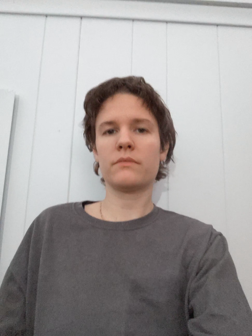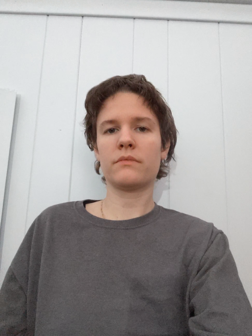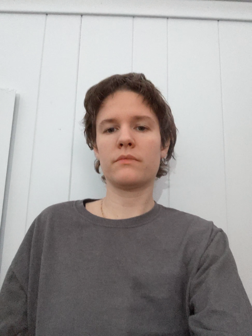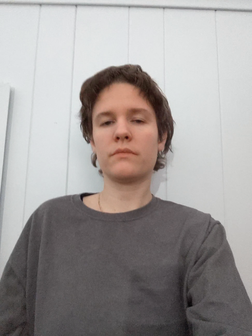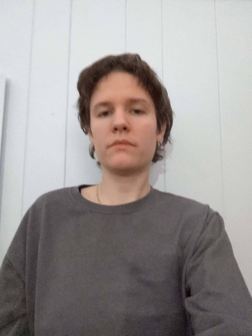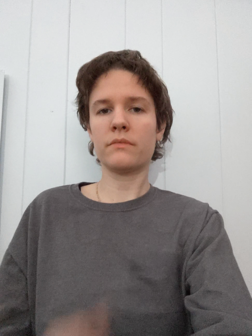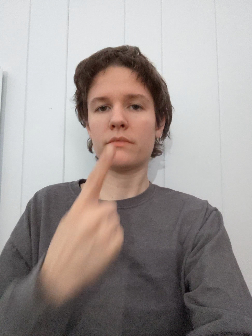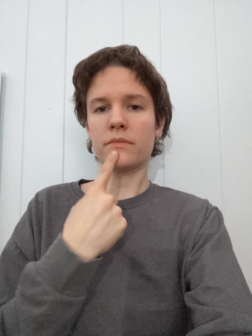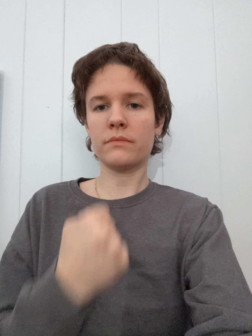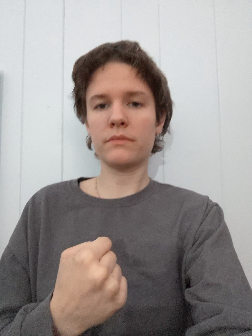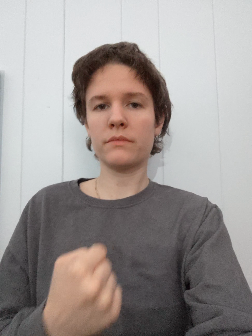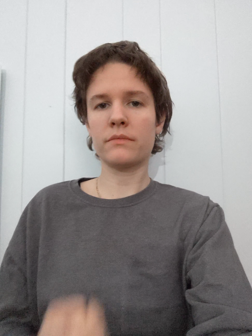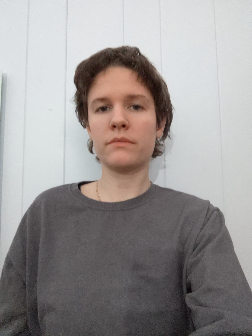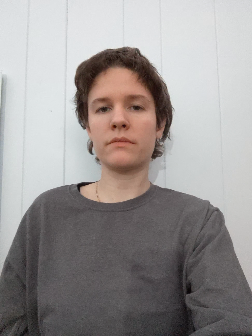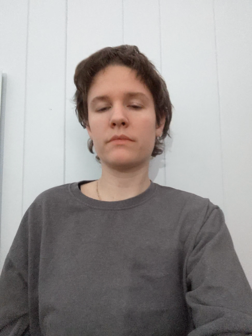red